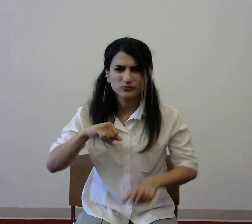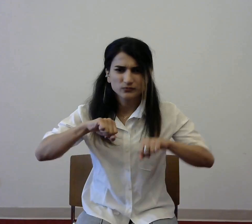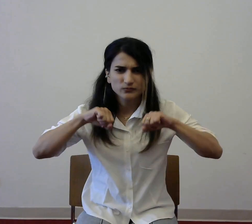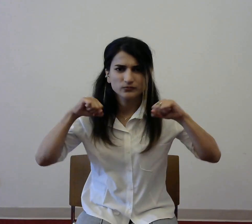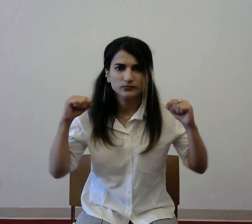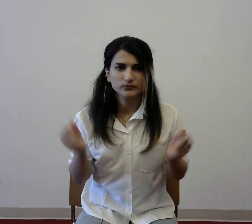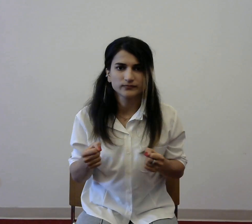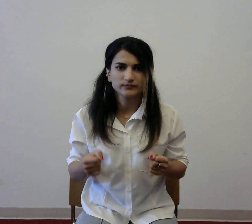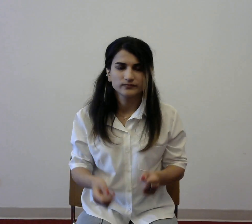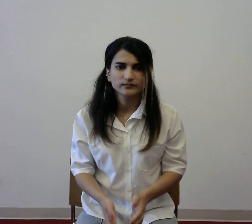soyuq